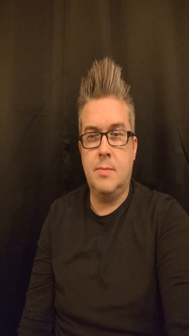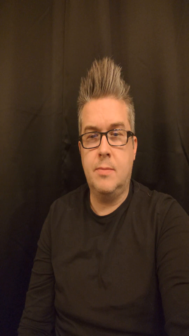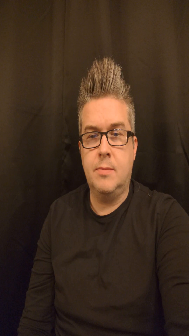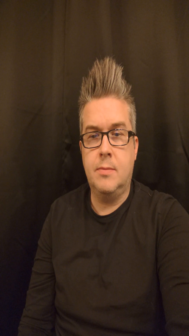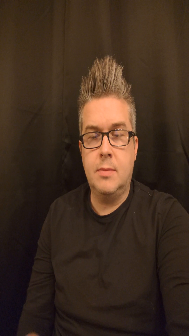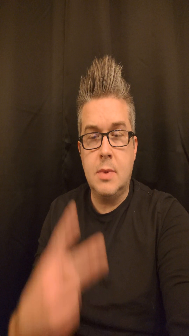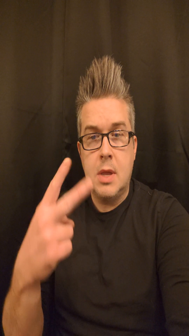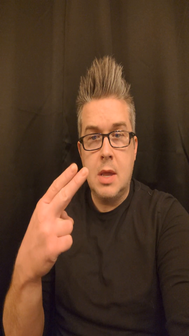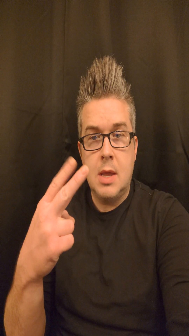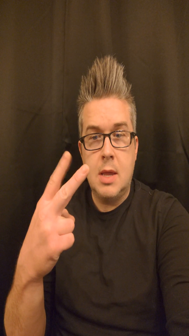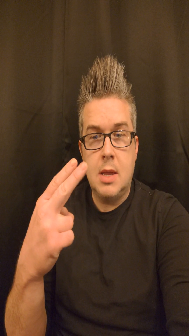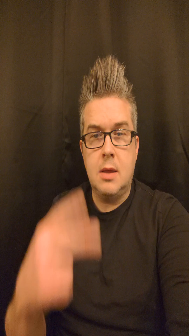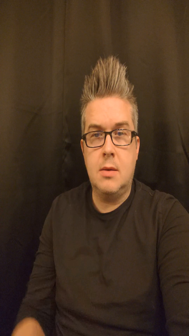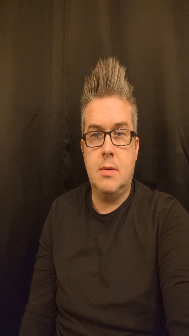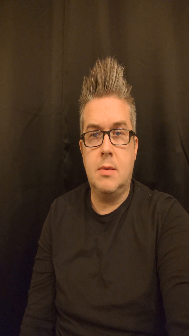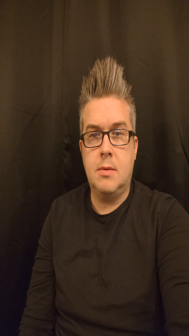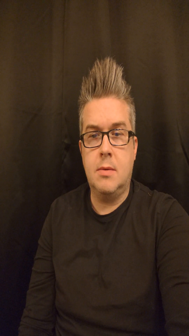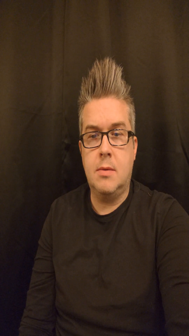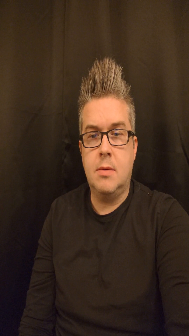scissors